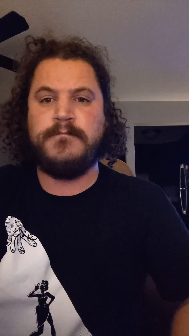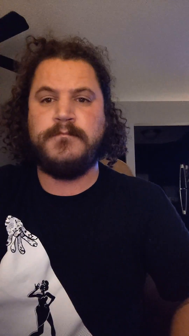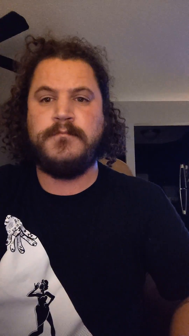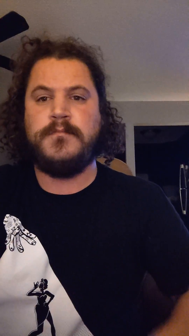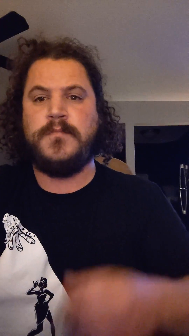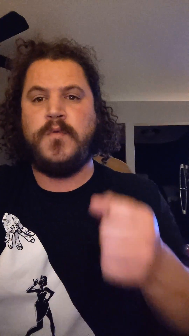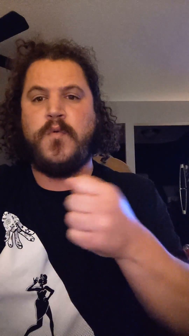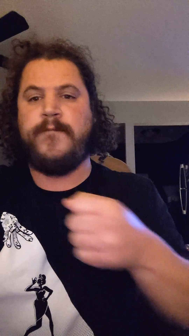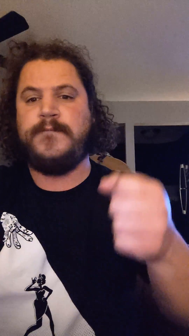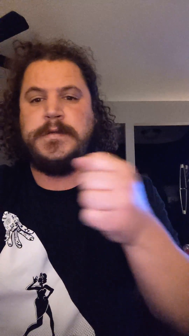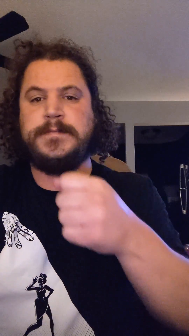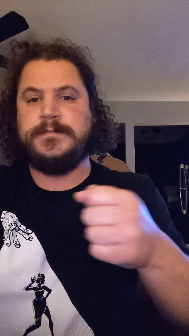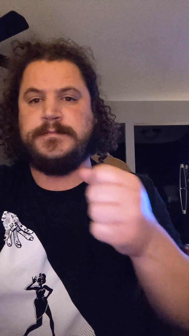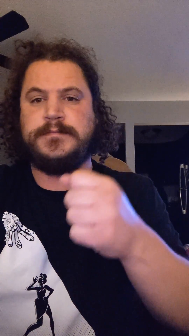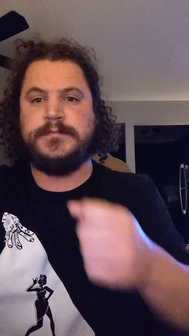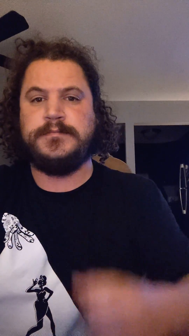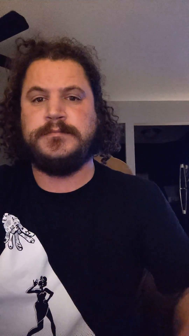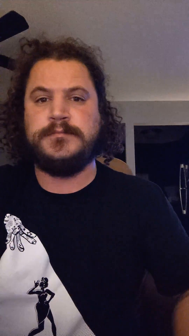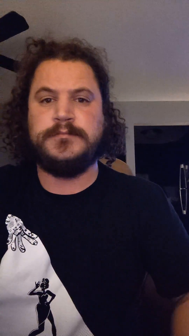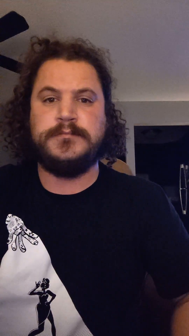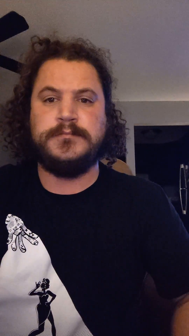coffee